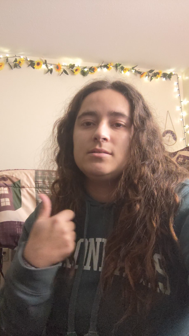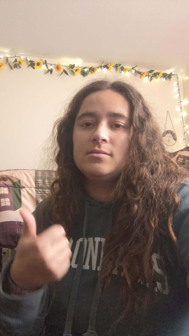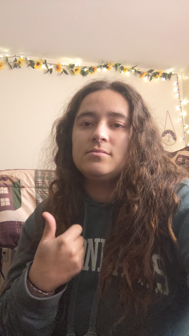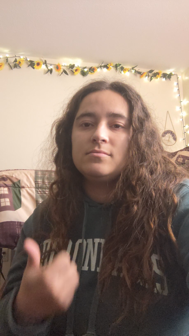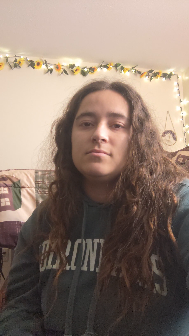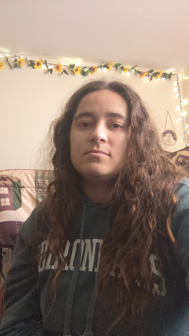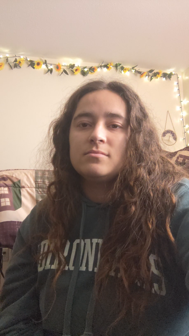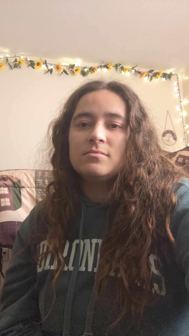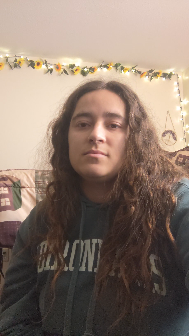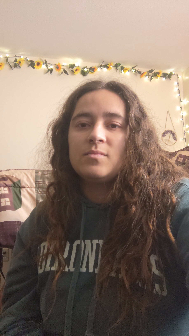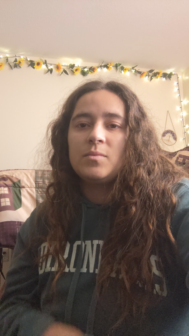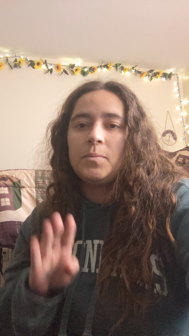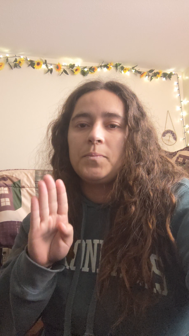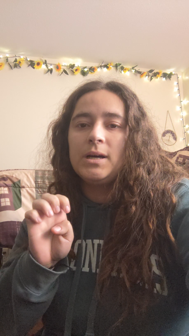be